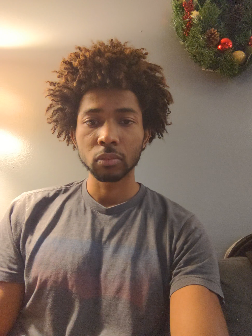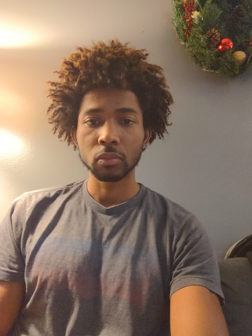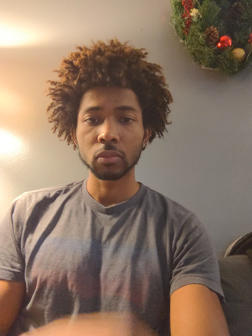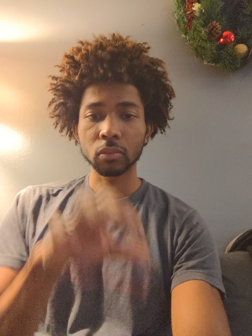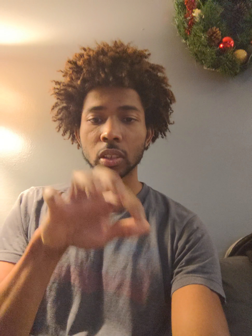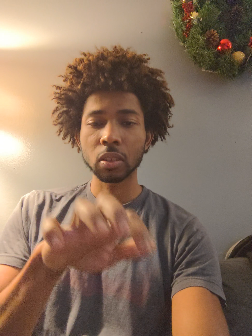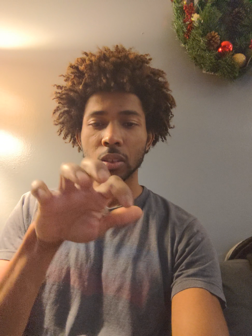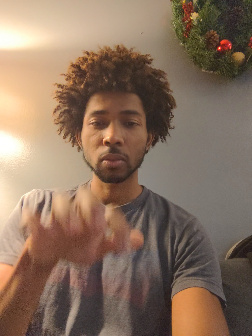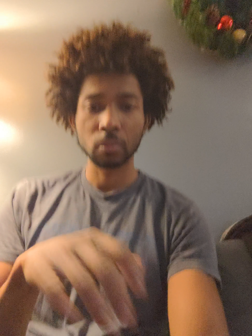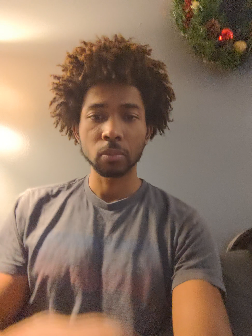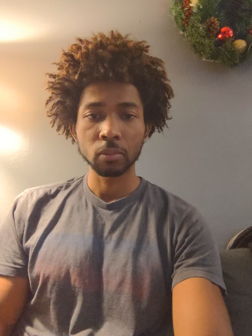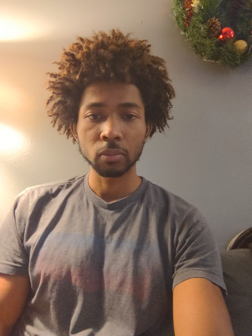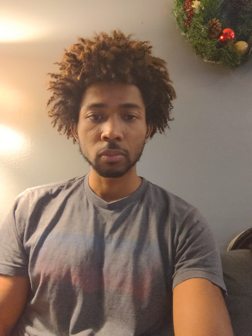alligator